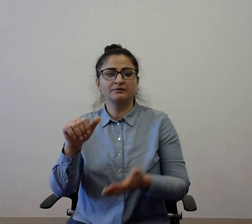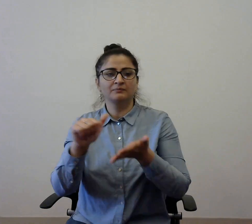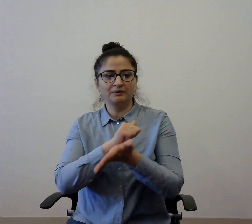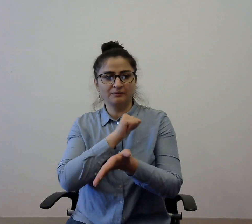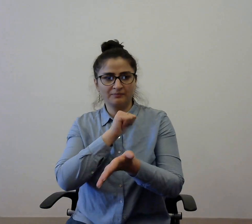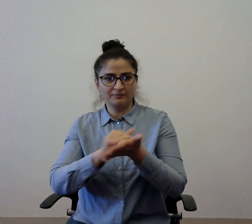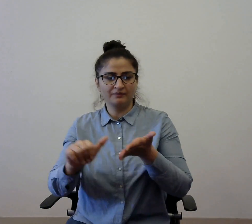sənəd